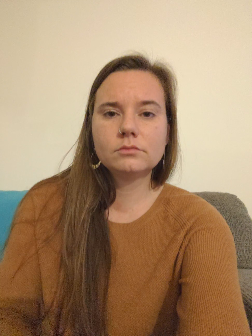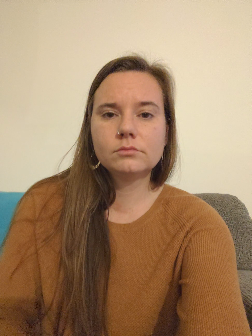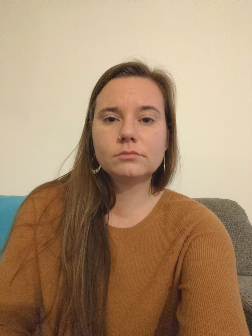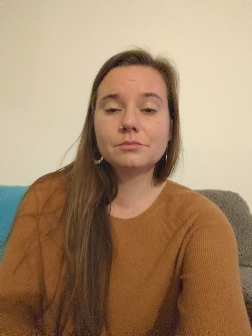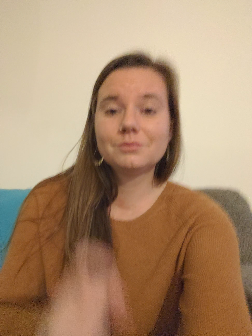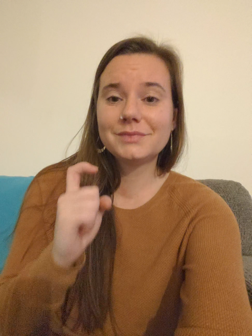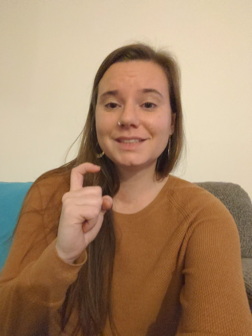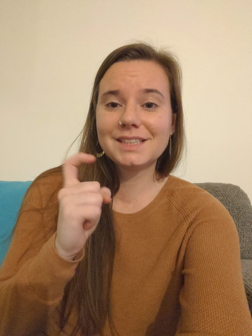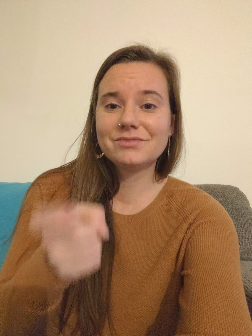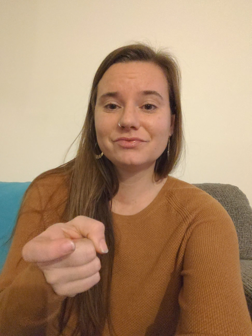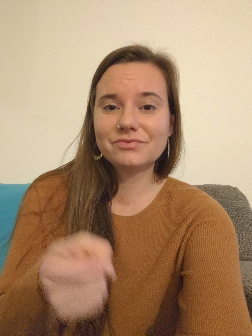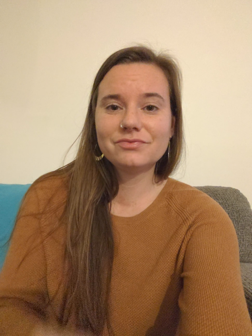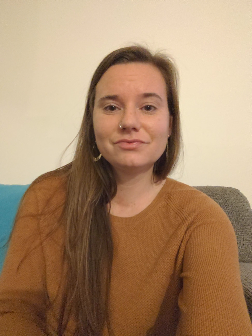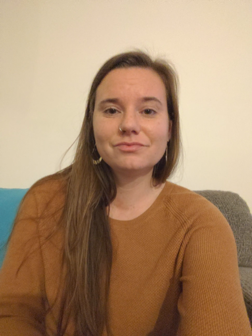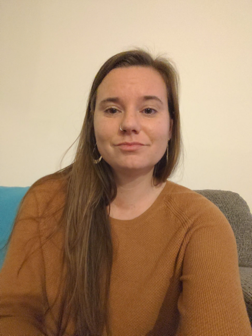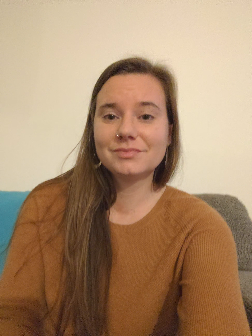gift